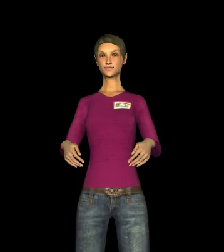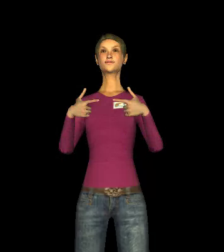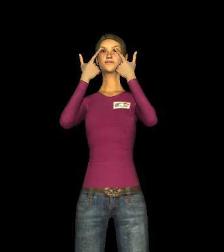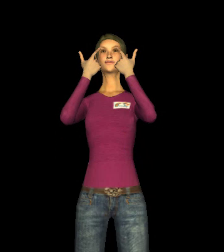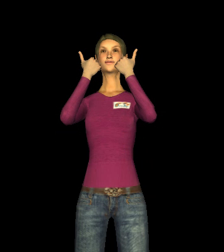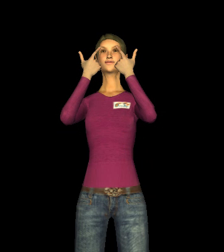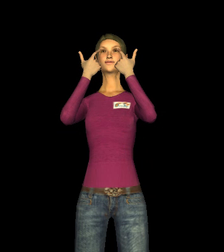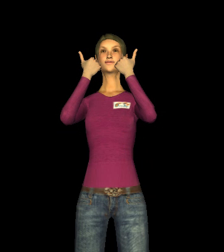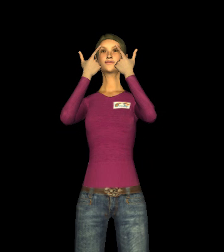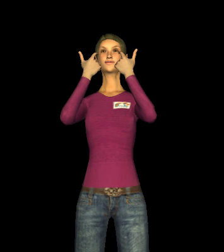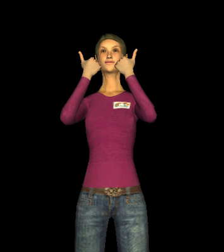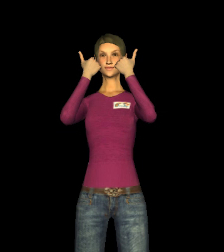يبكي